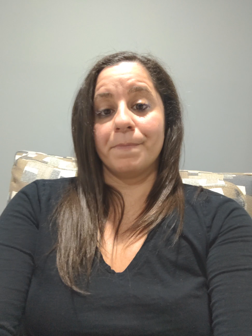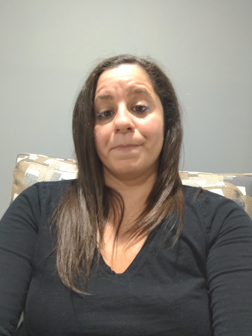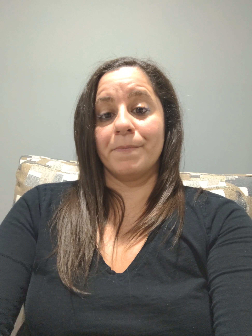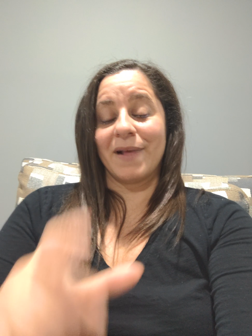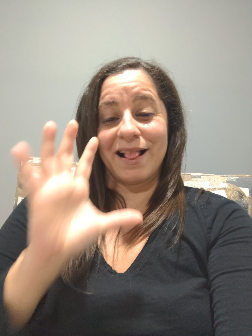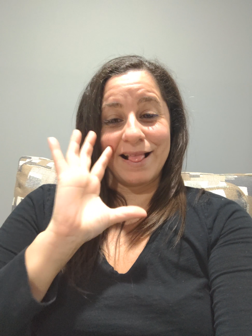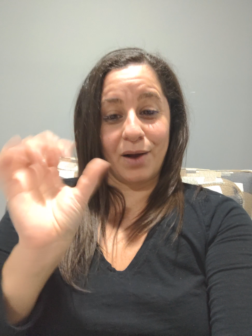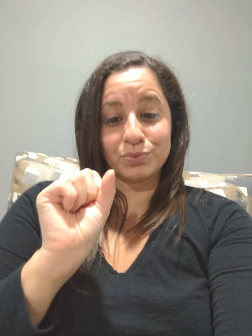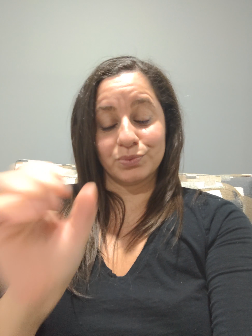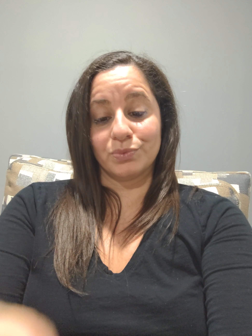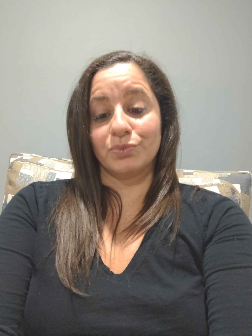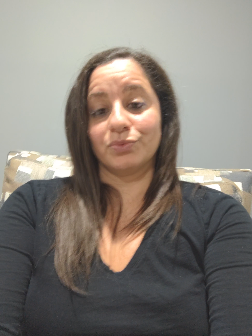loud